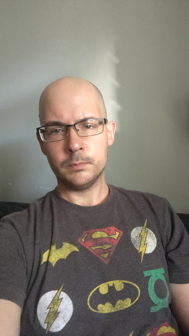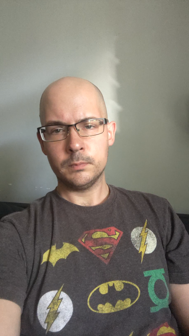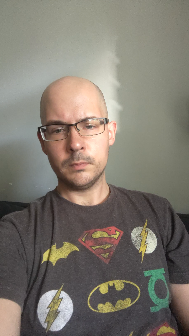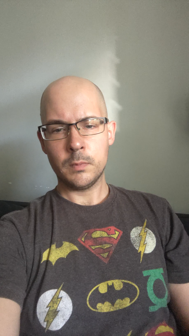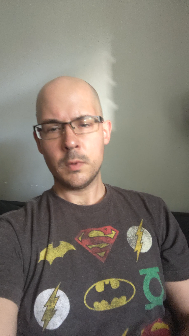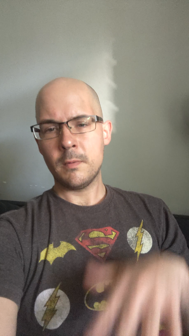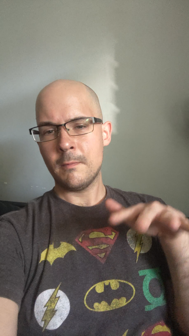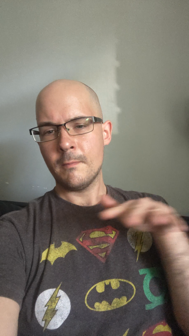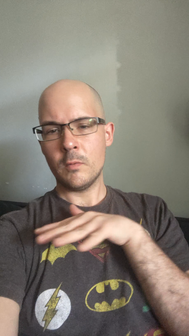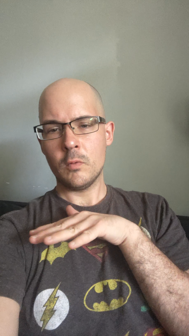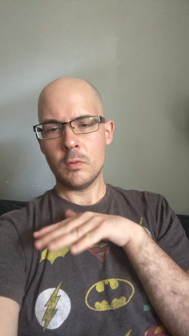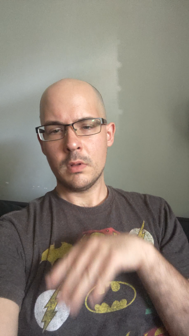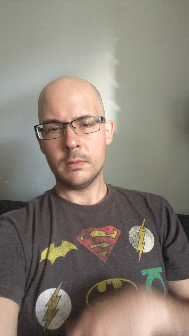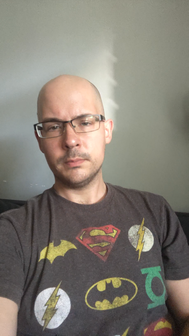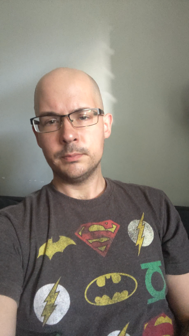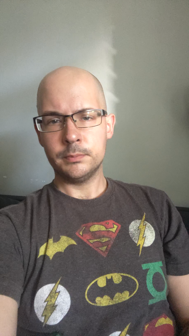full